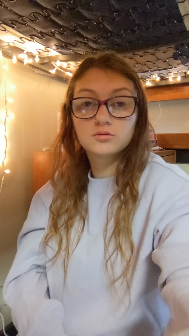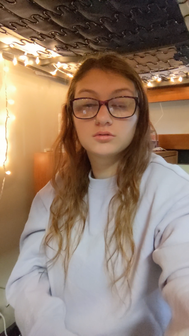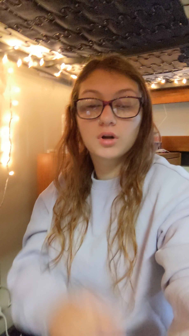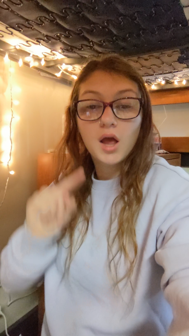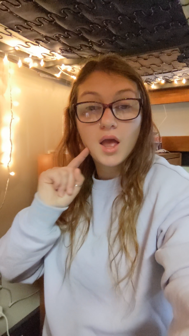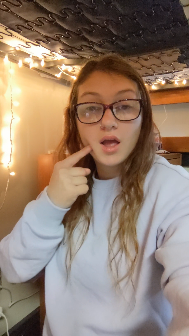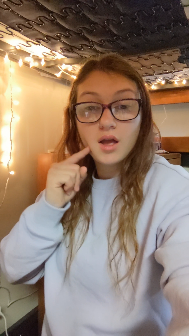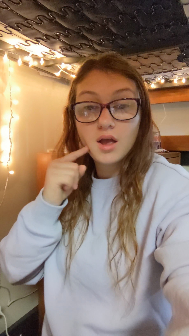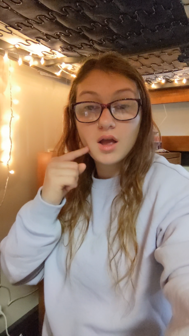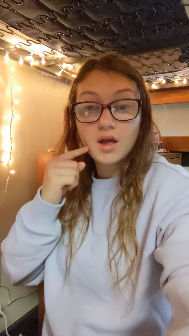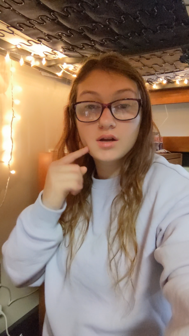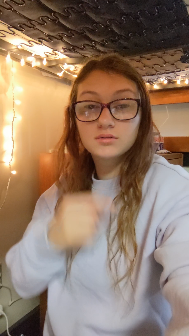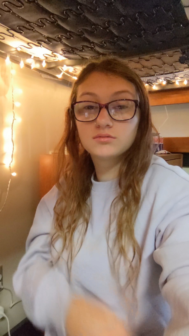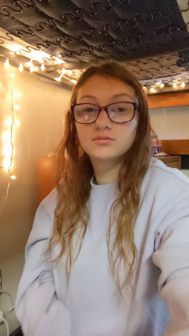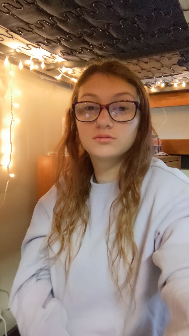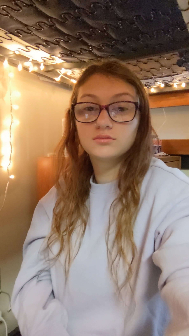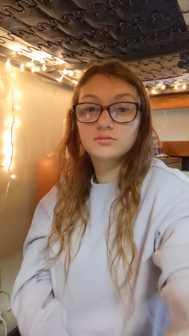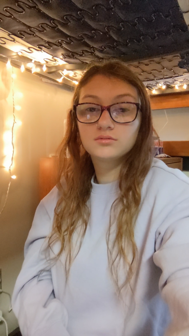candy